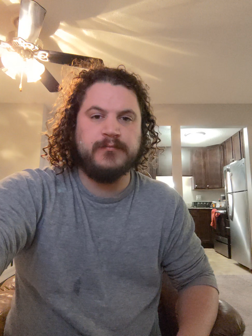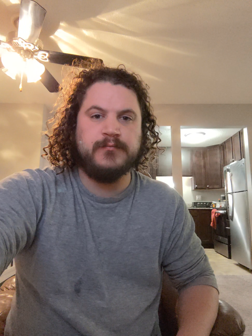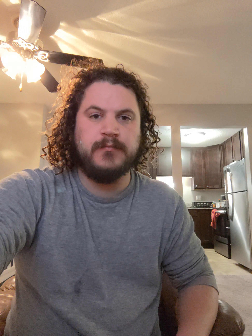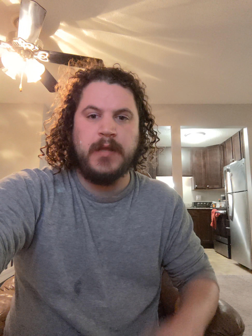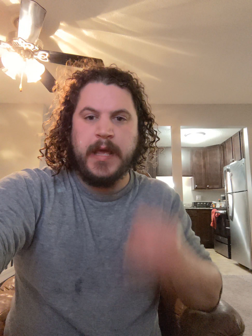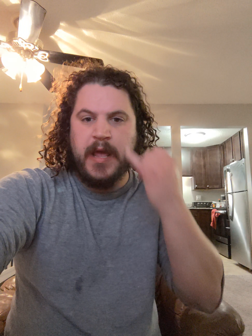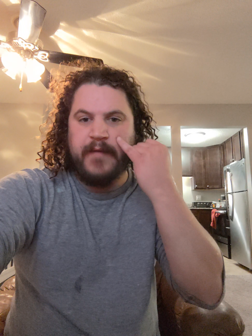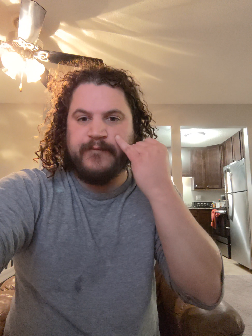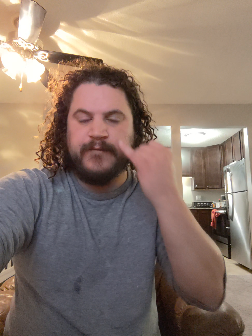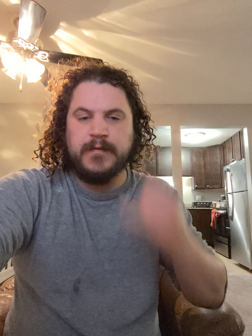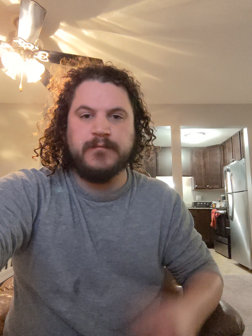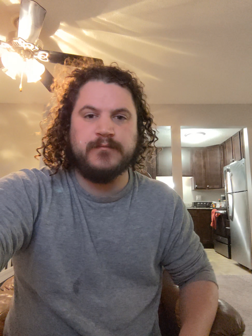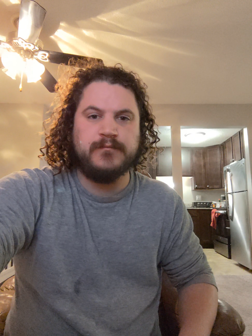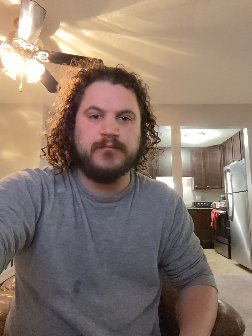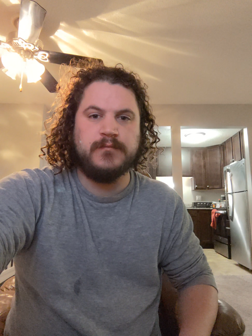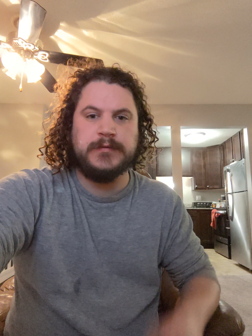if